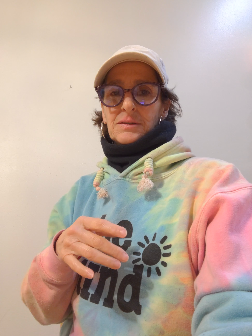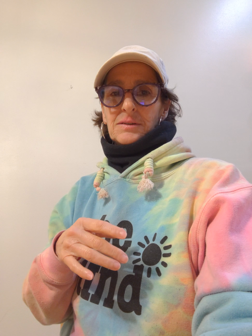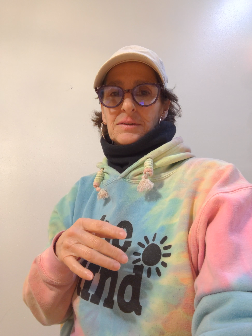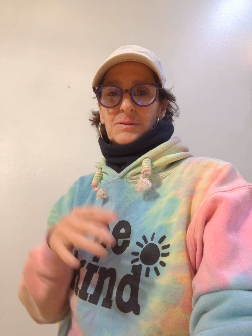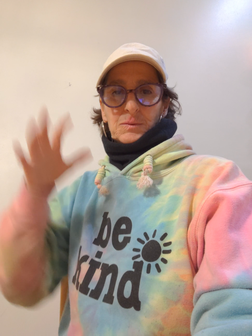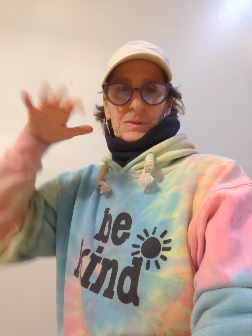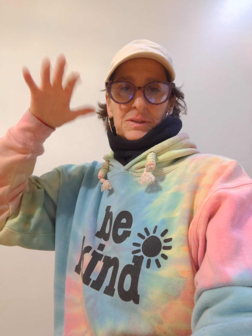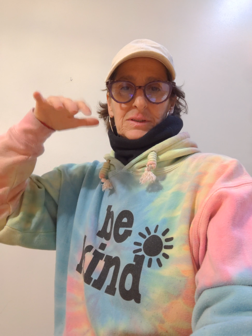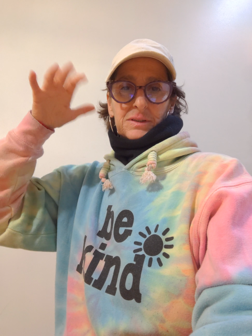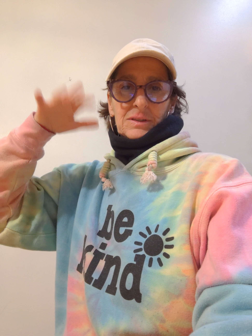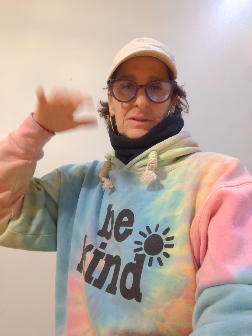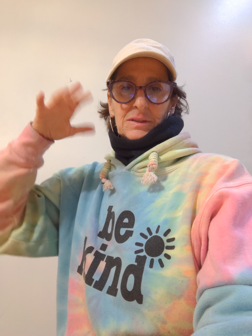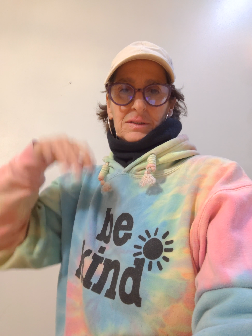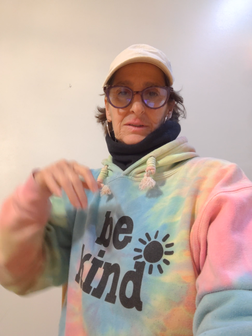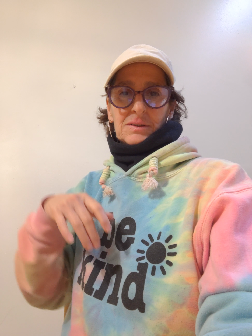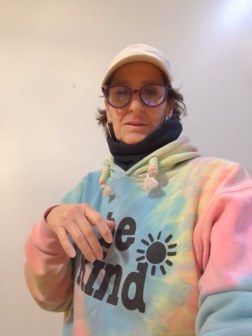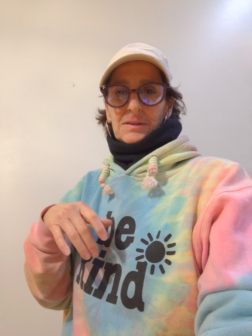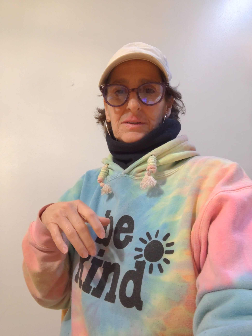rain